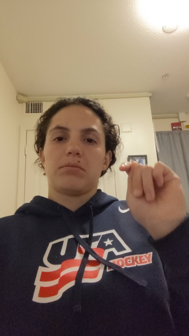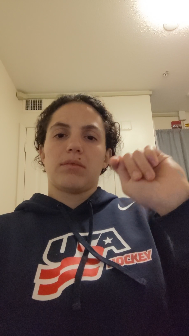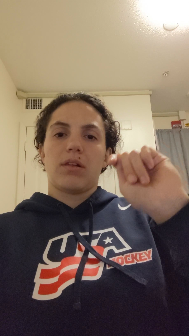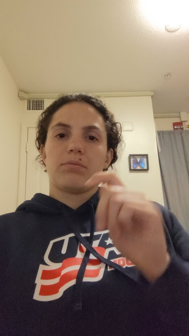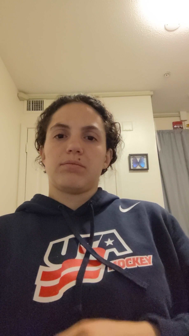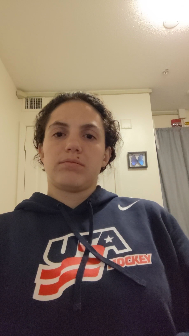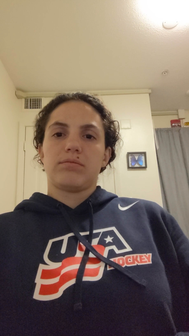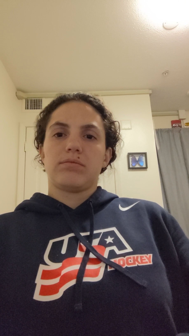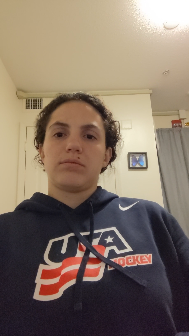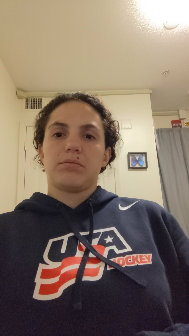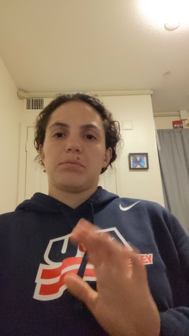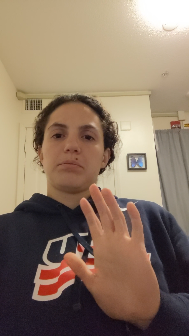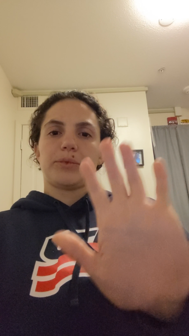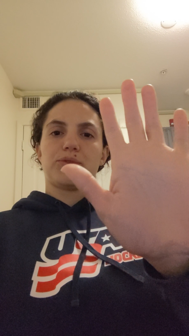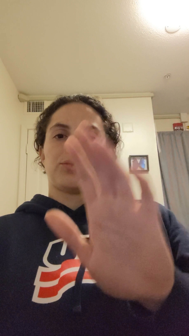push